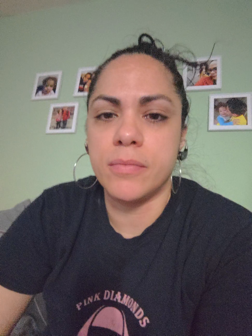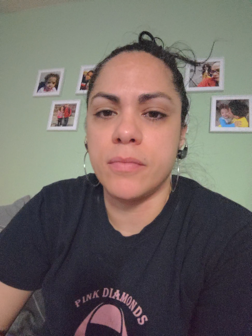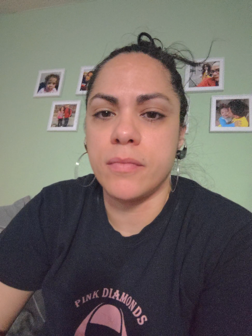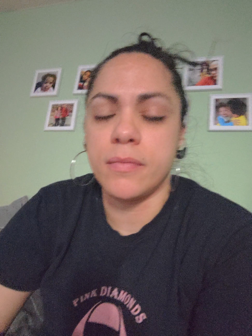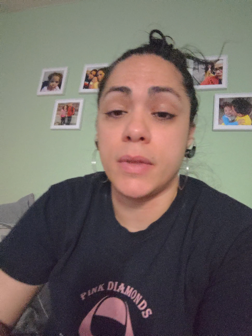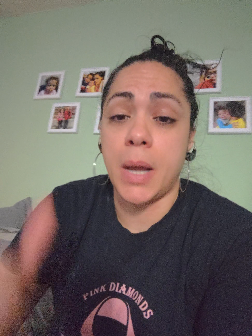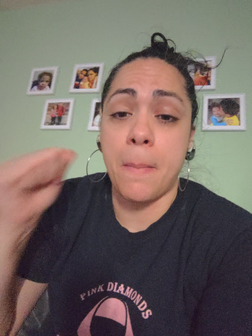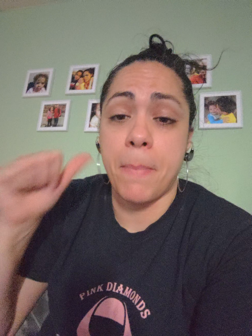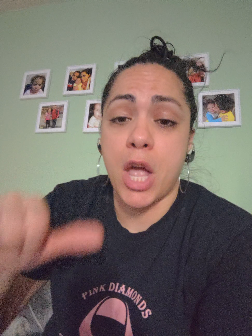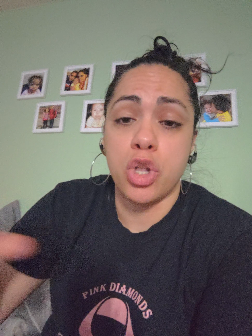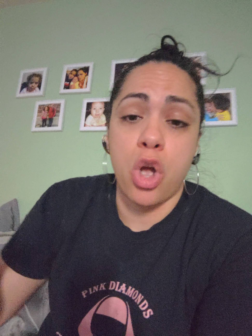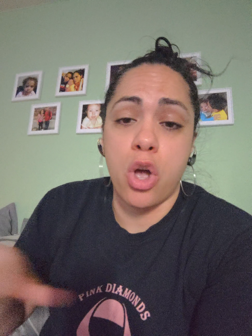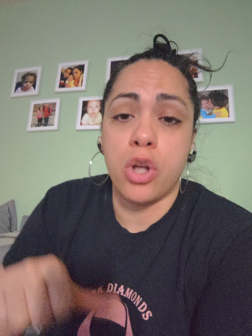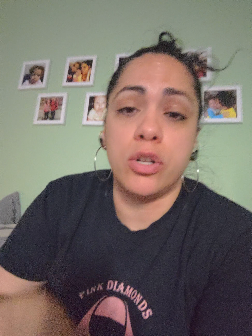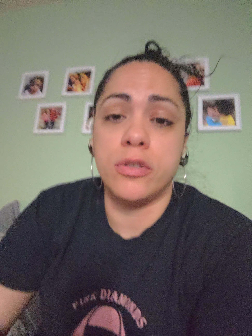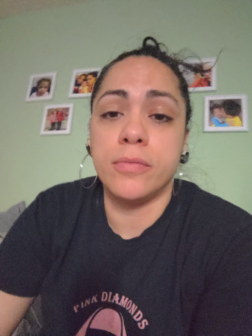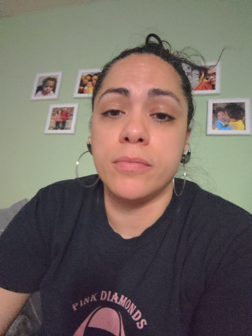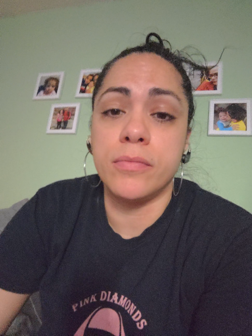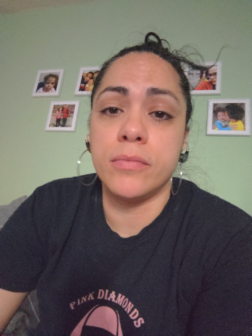backyard